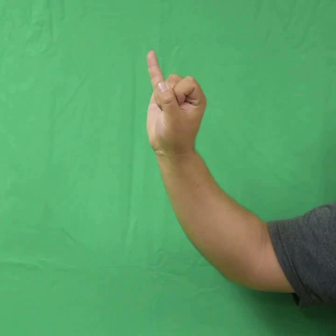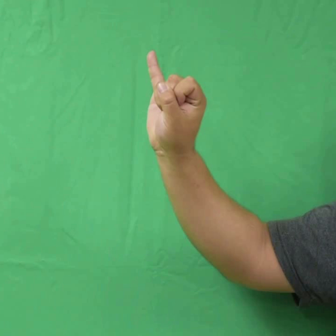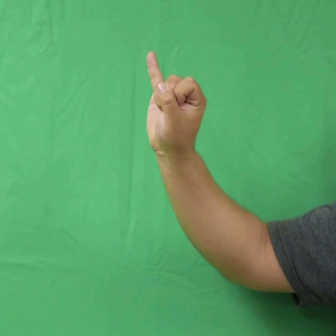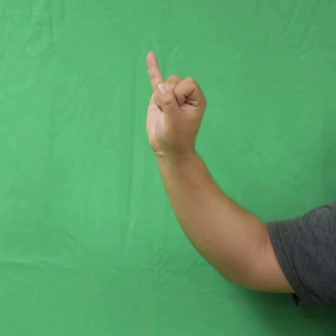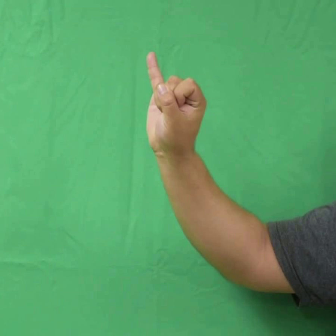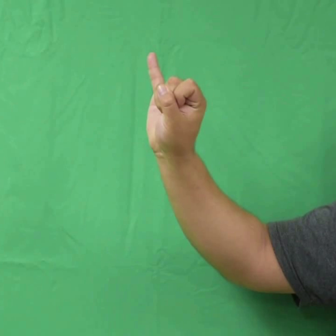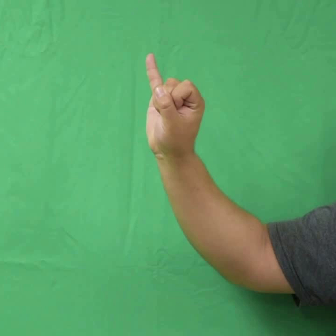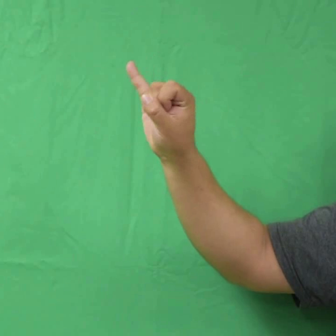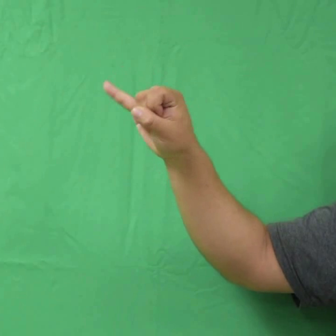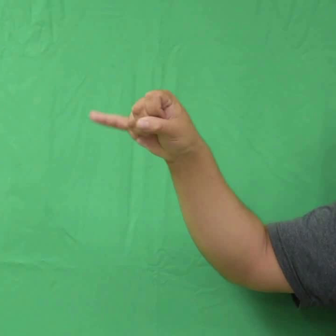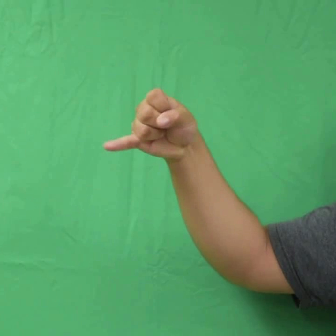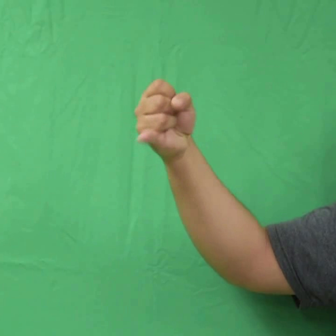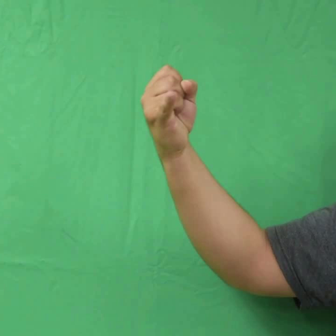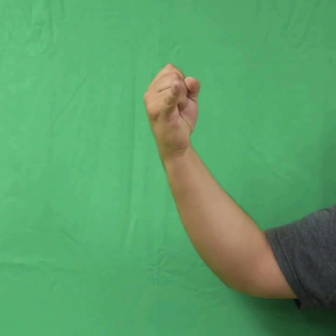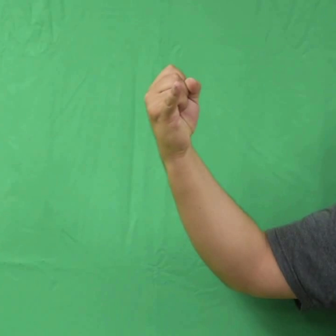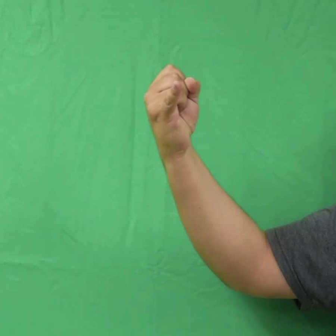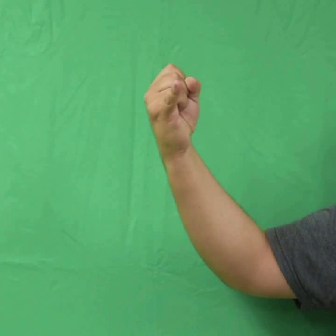J